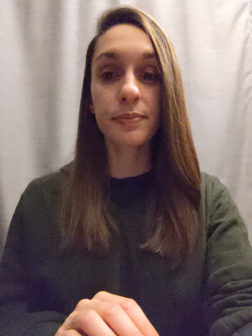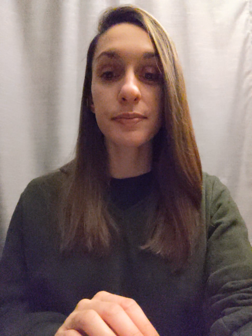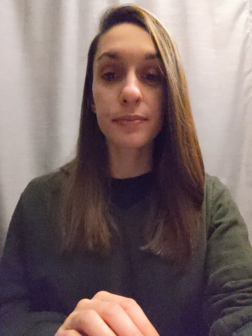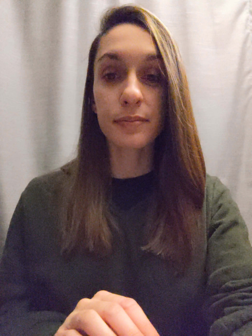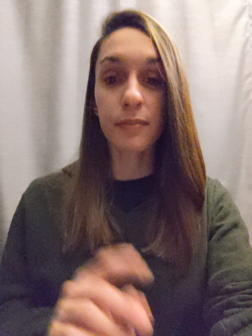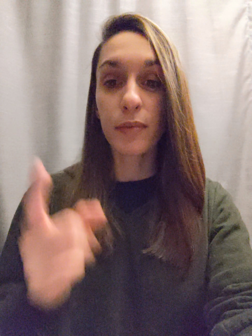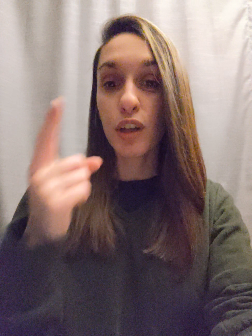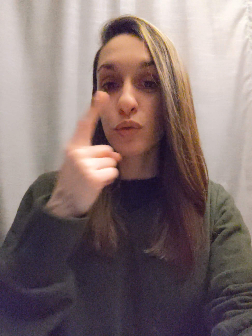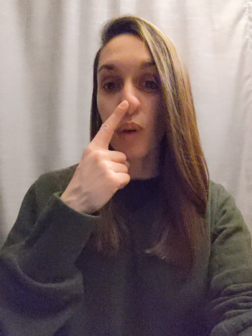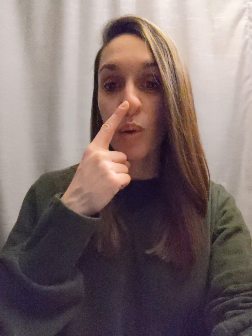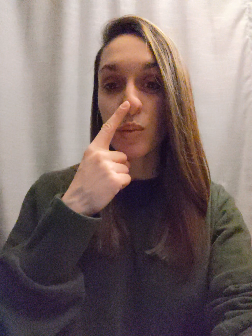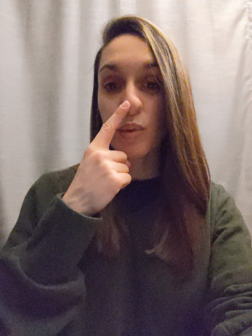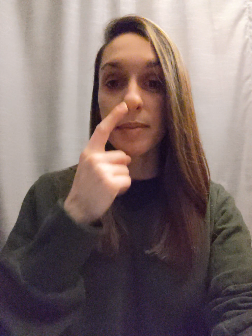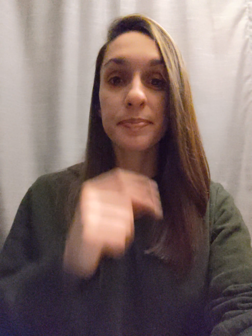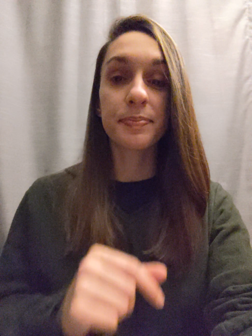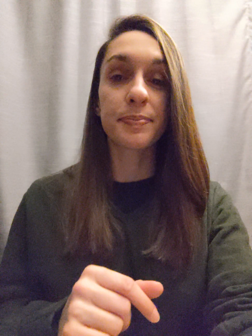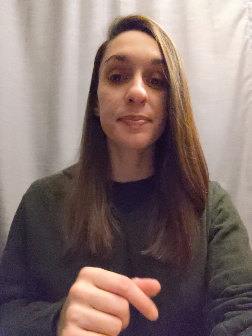nose